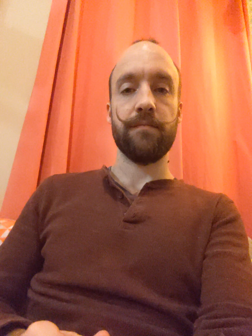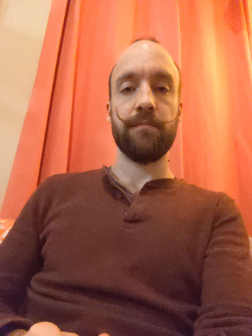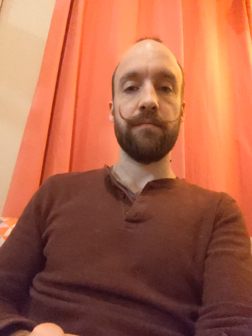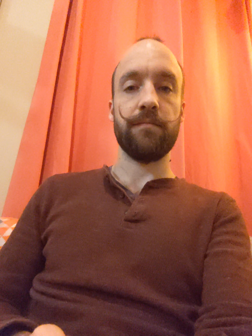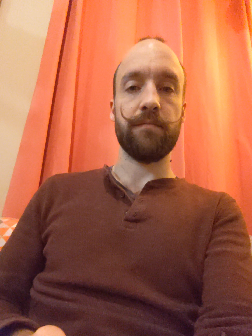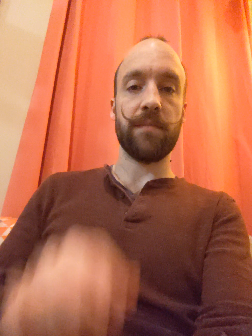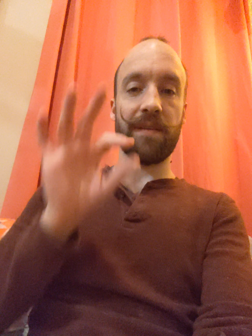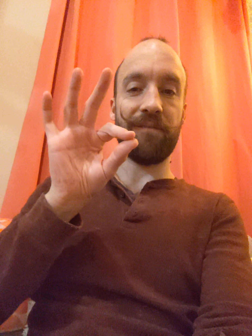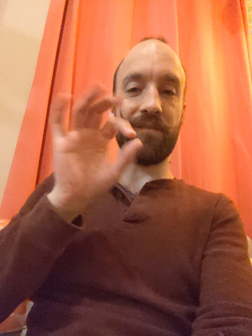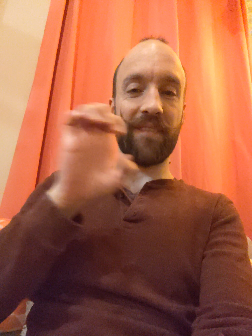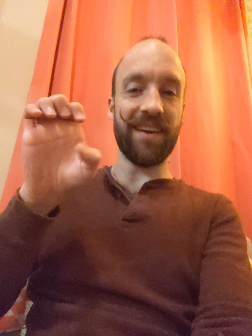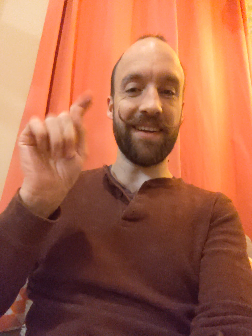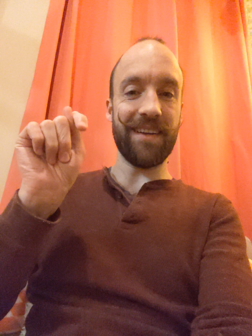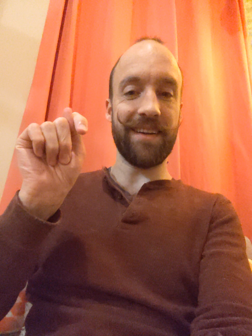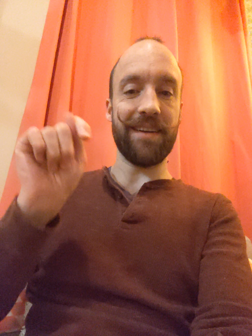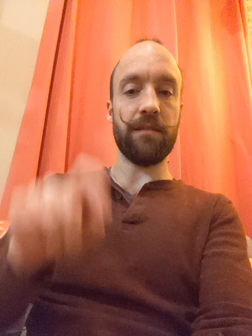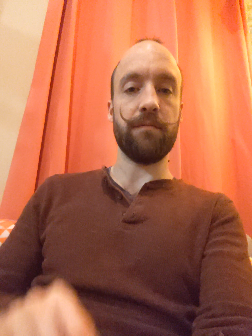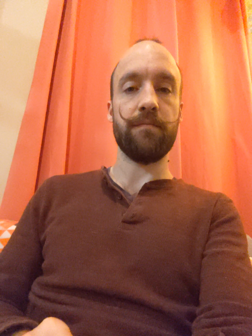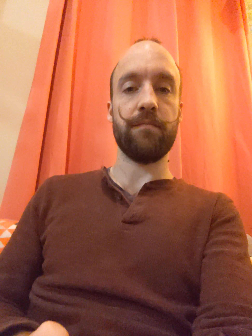feet